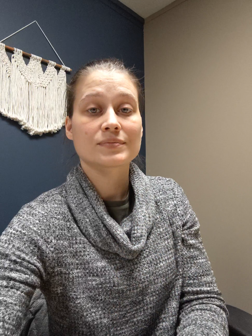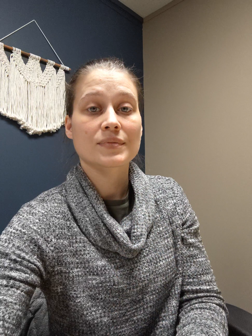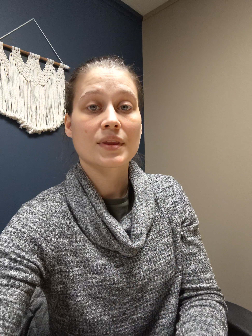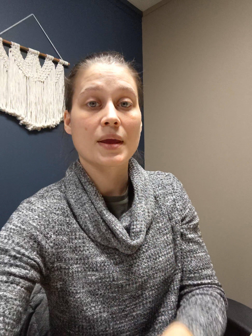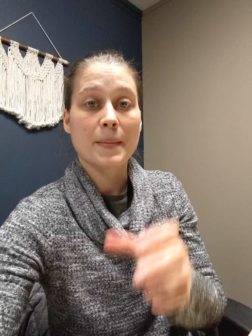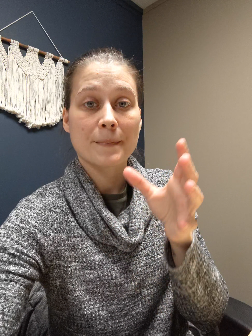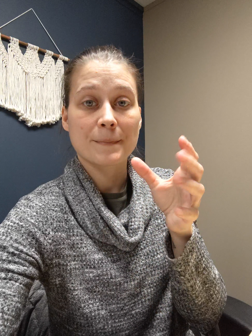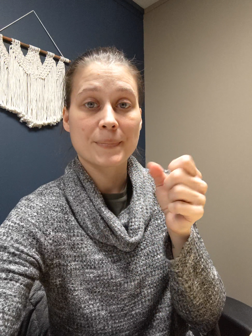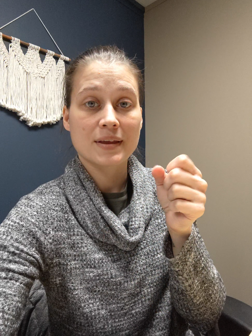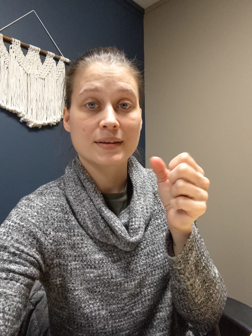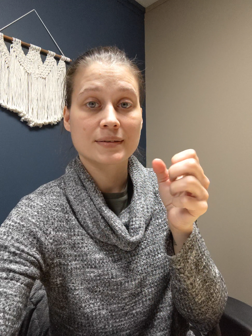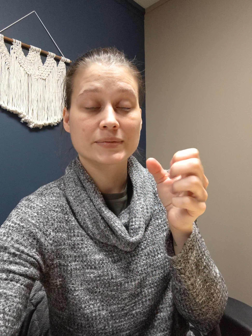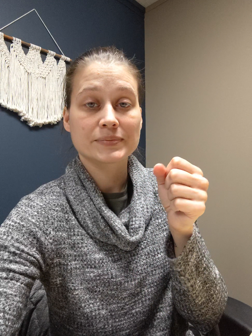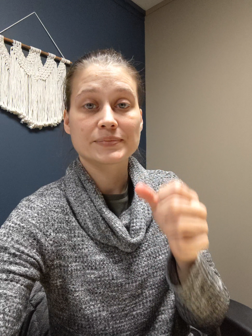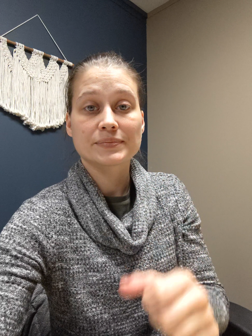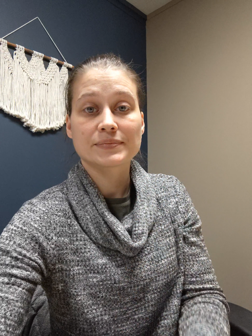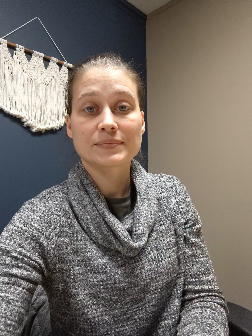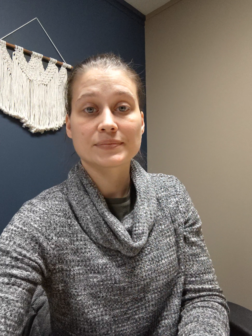milk